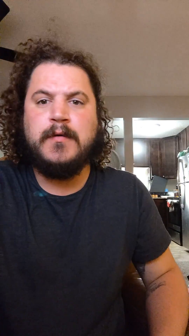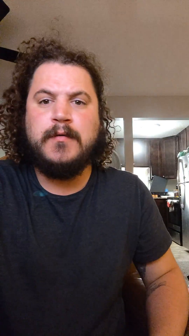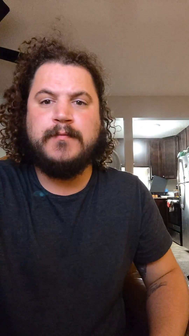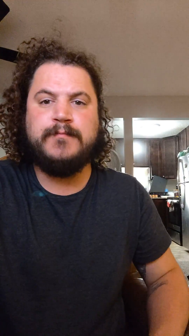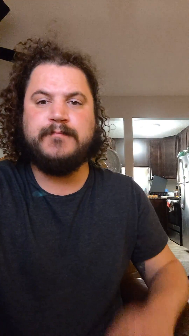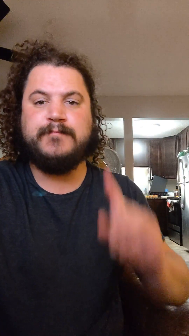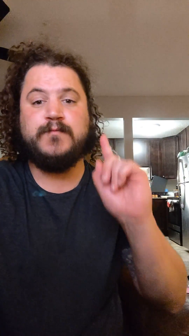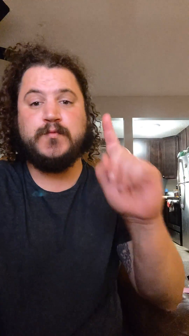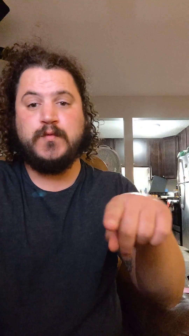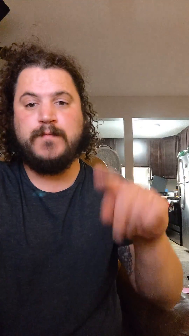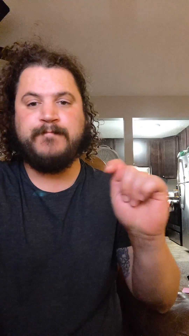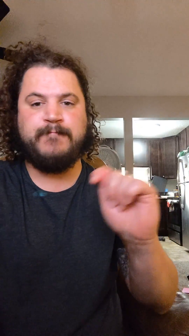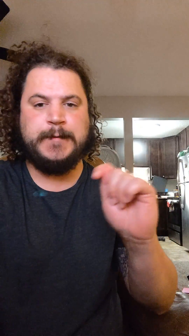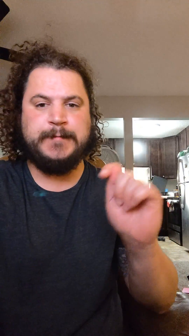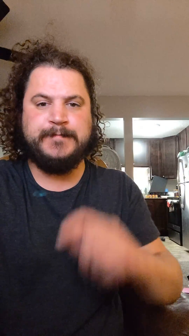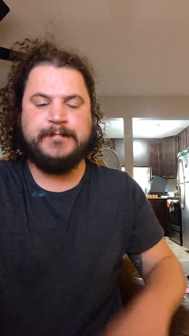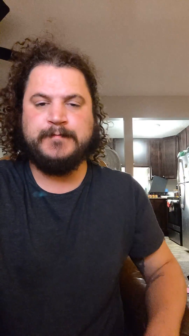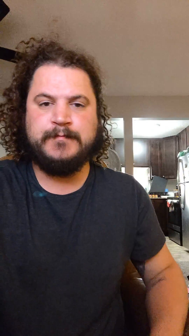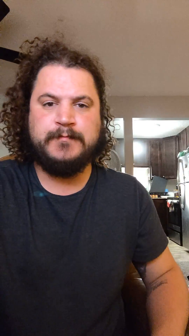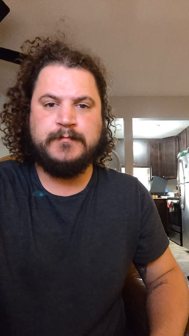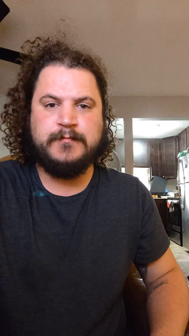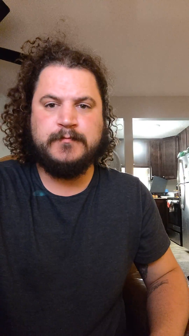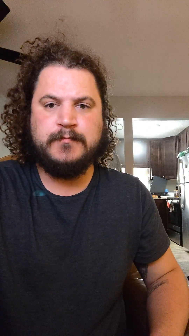go potty